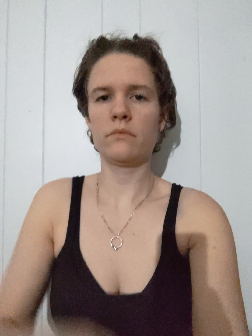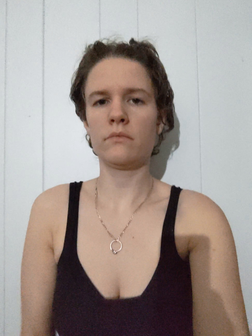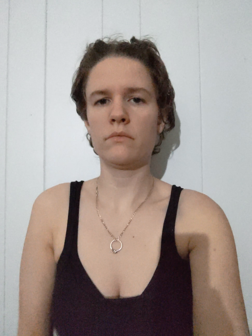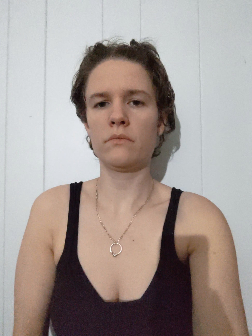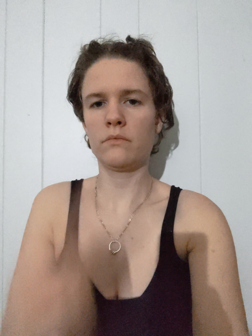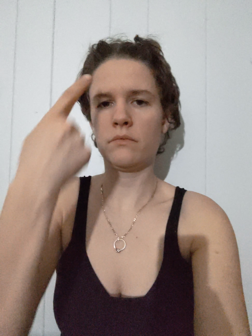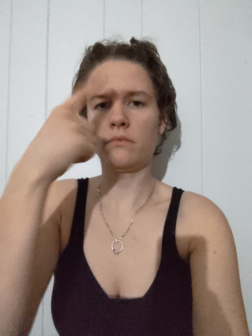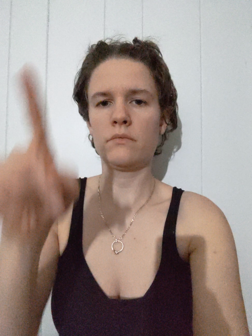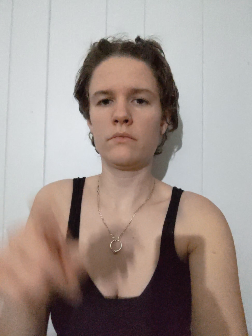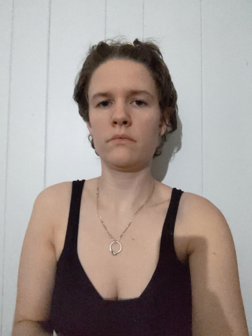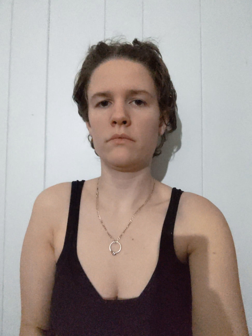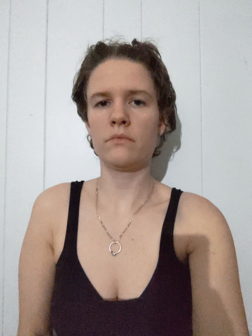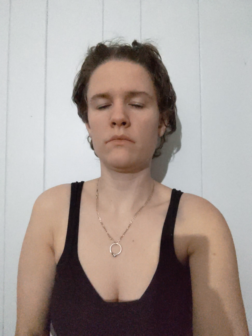for